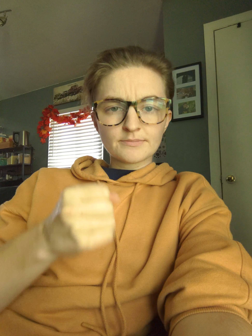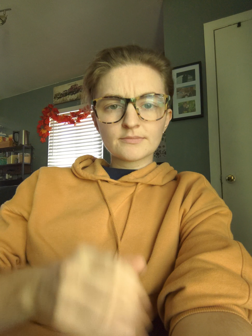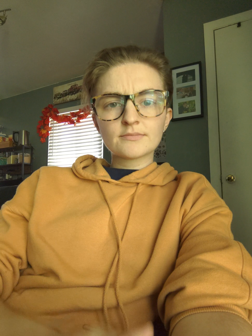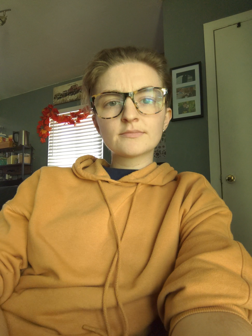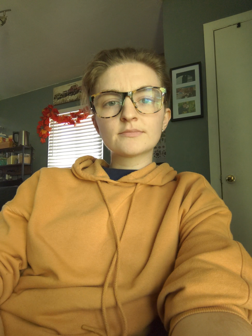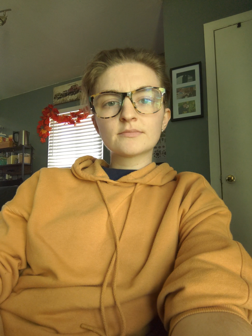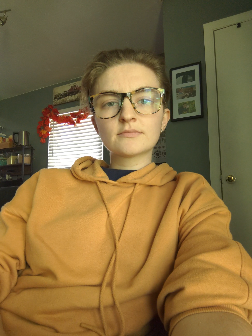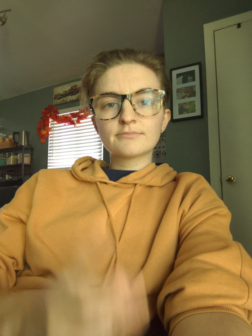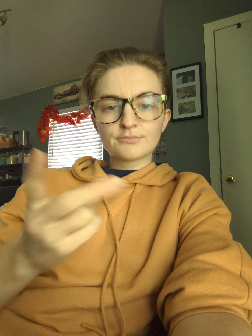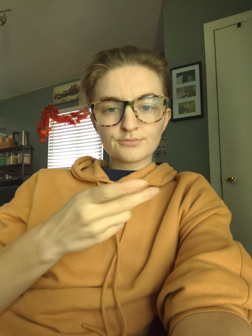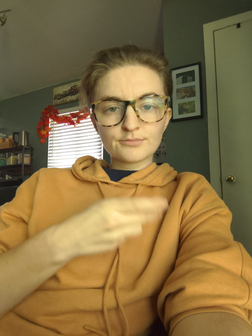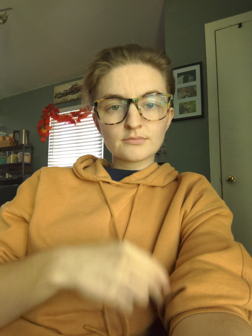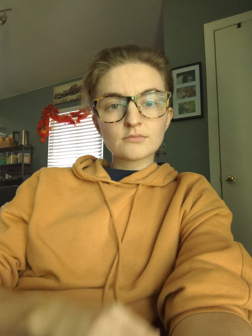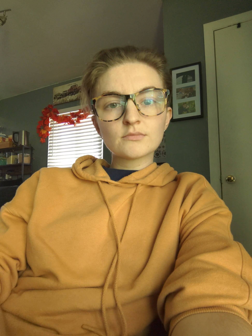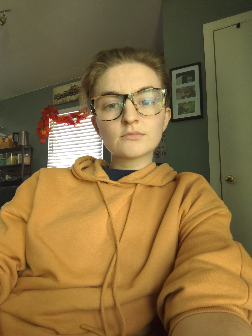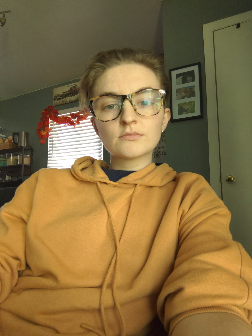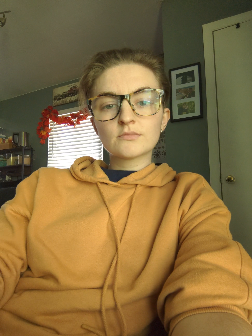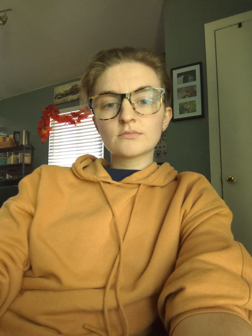sheep